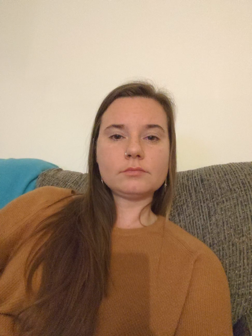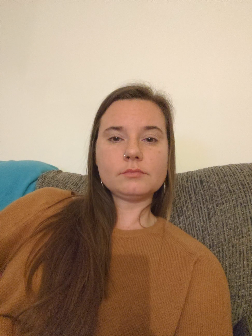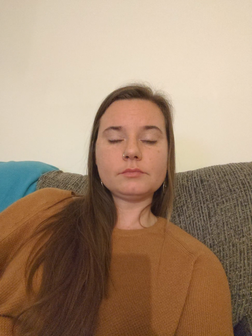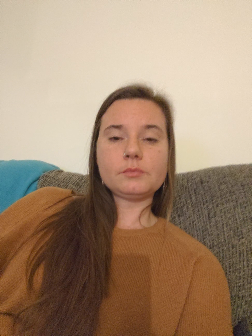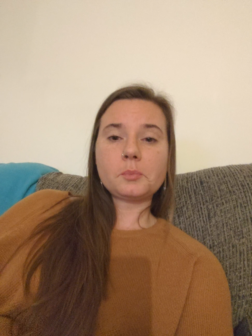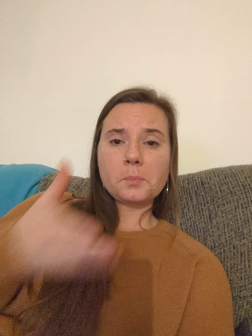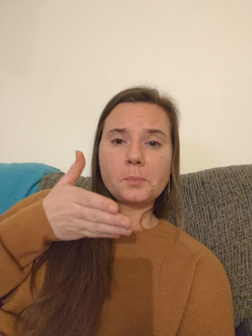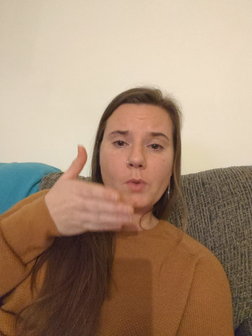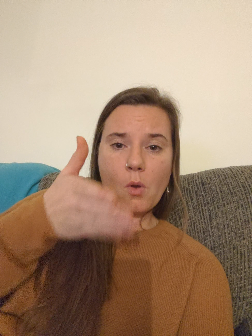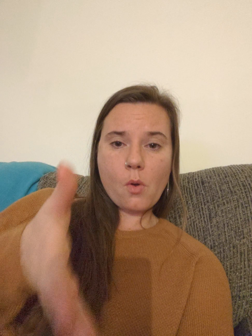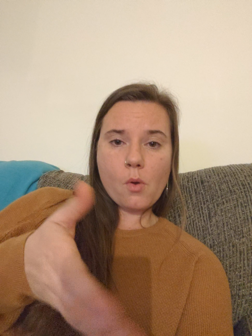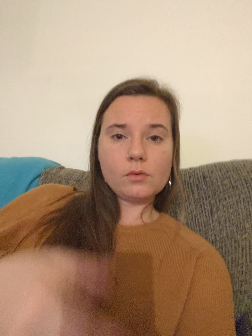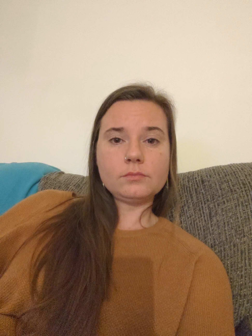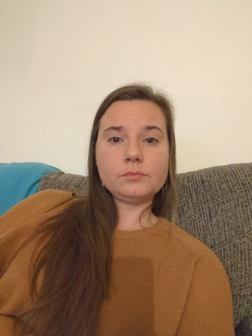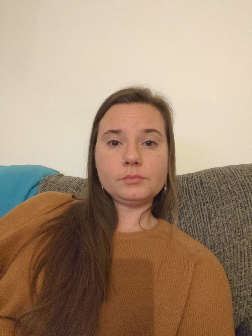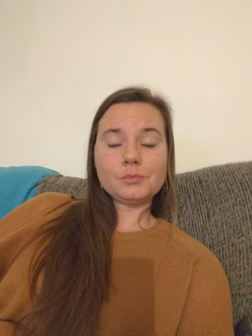boat